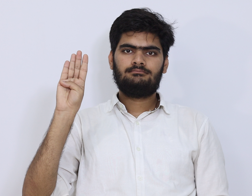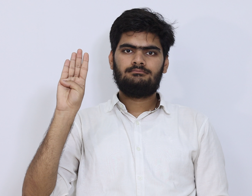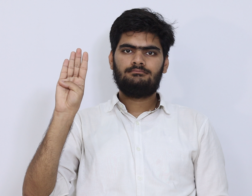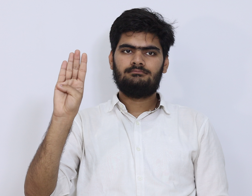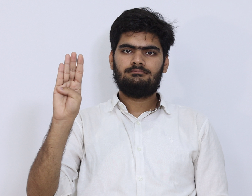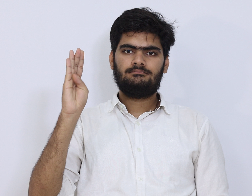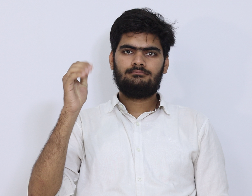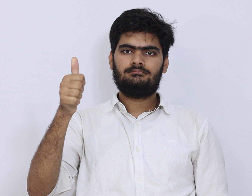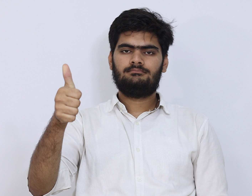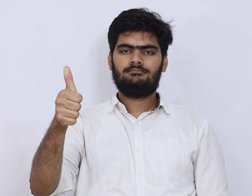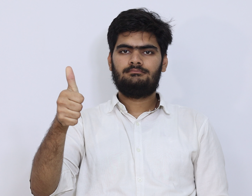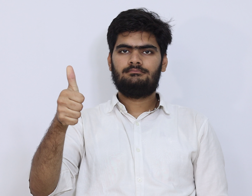best